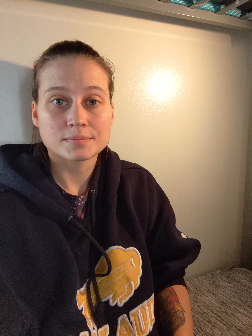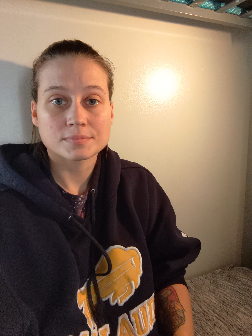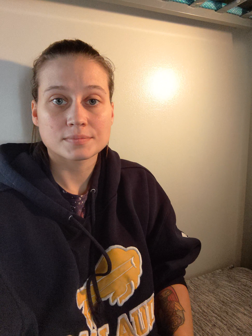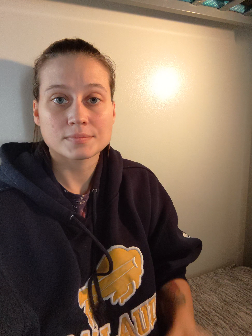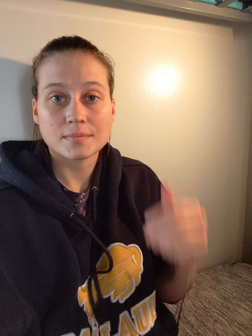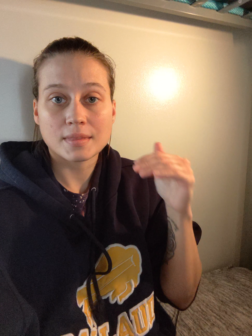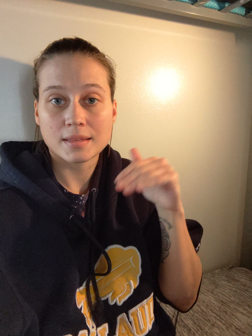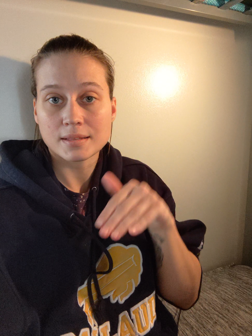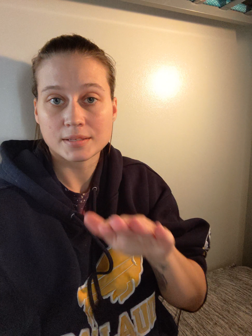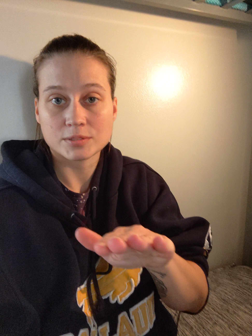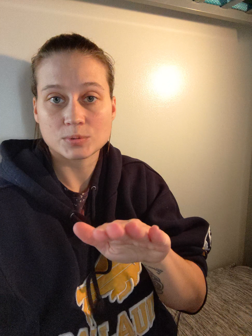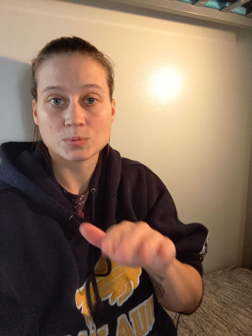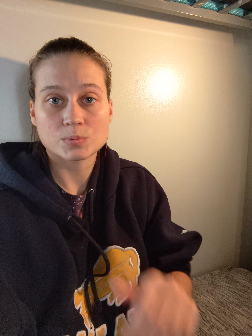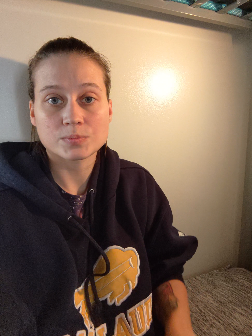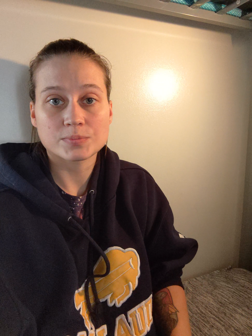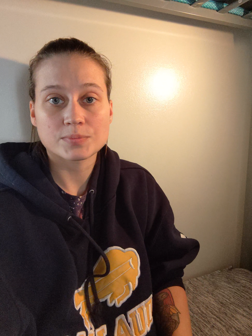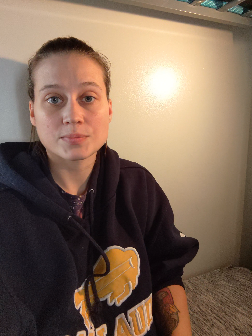into